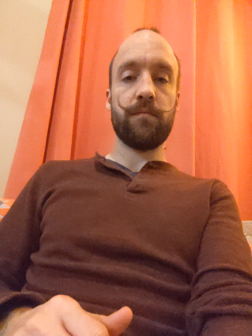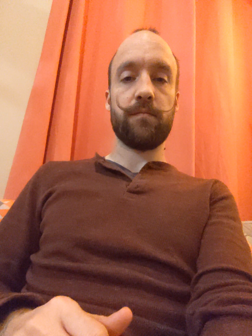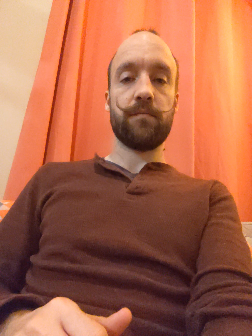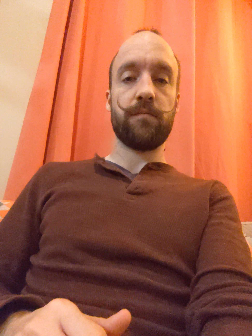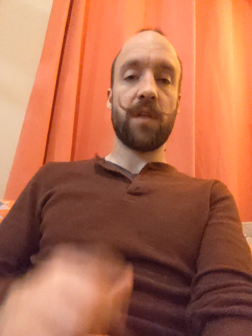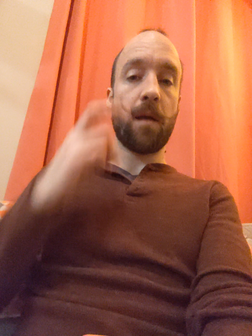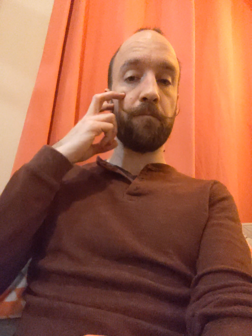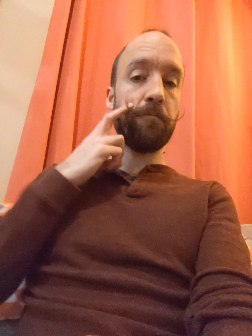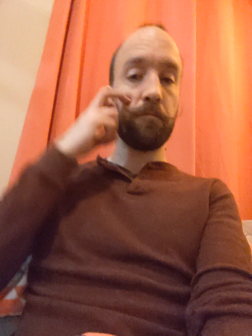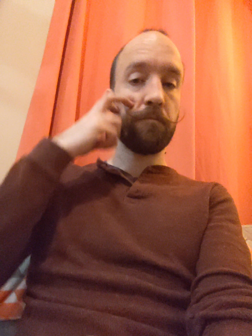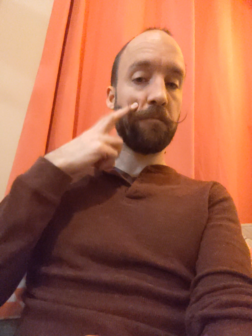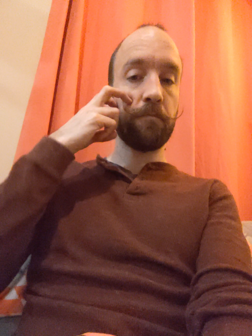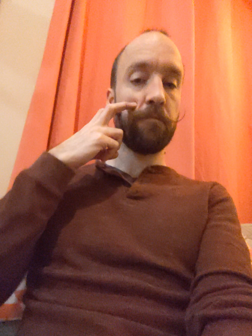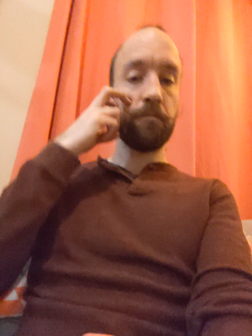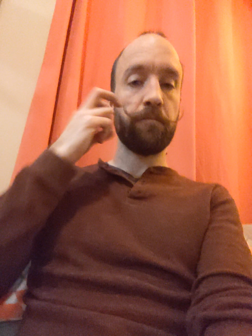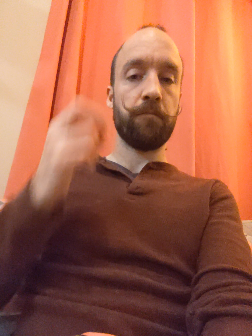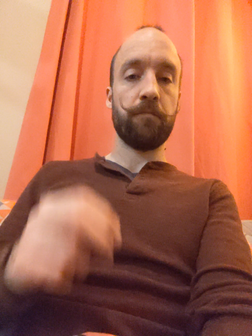gum